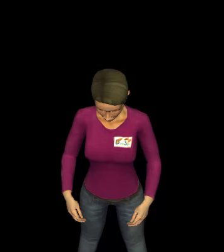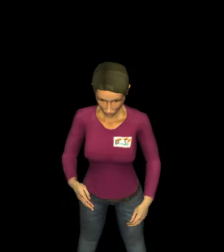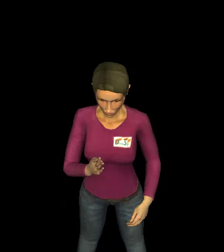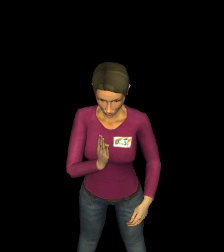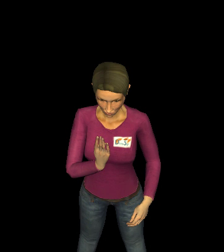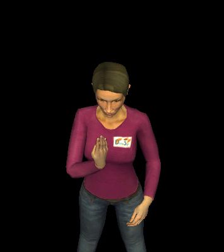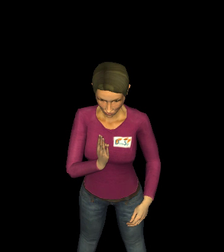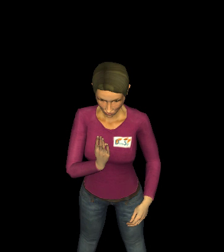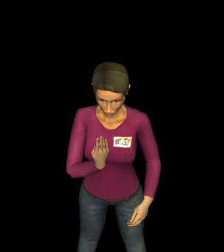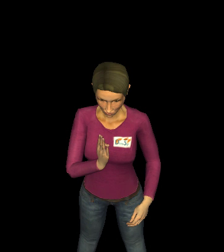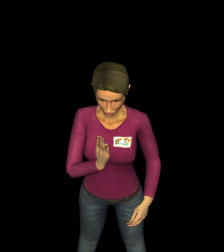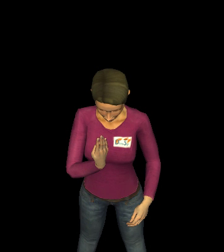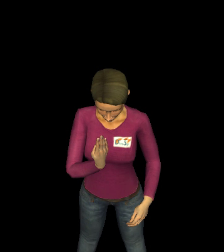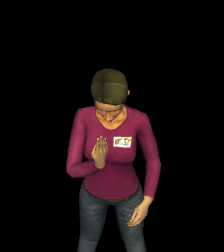مرآة